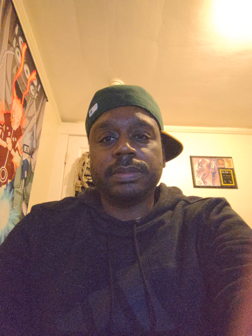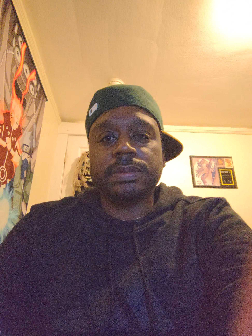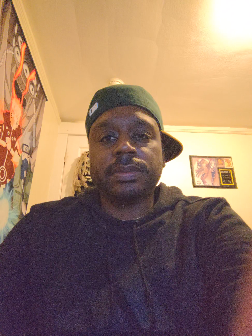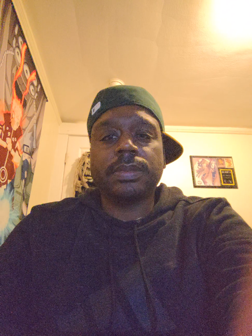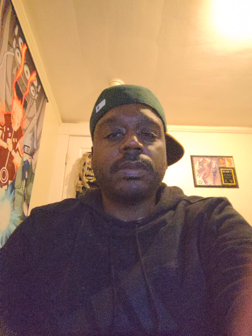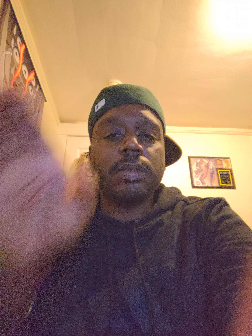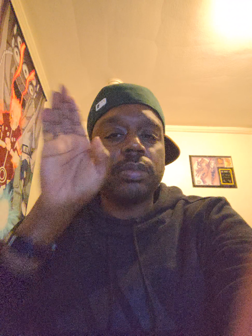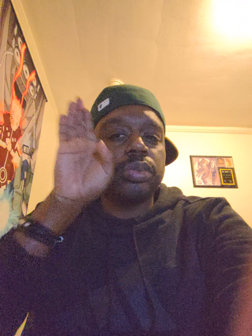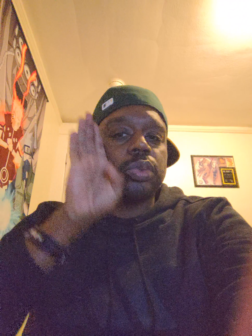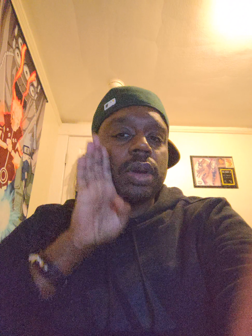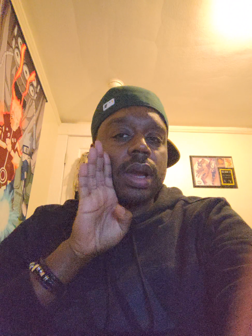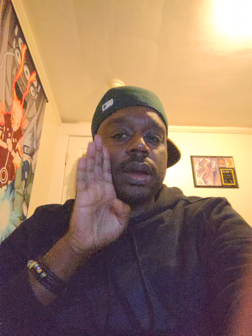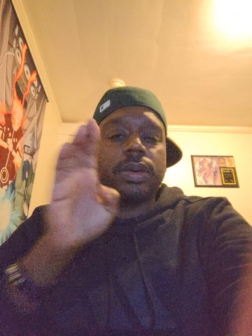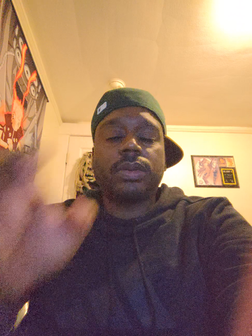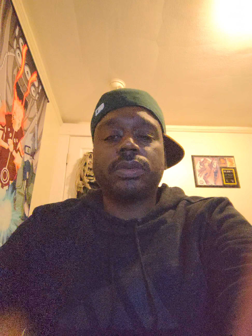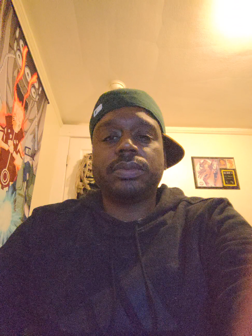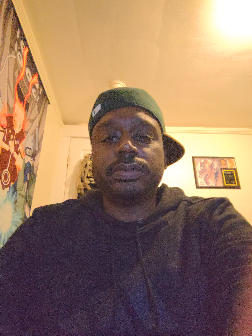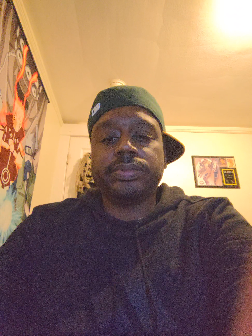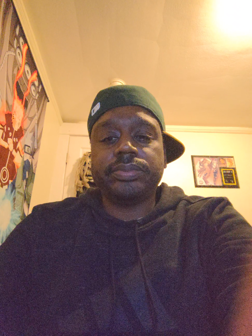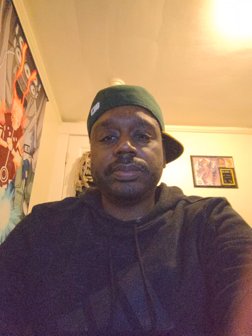brown